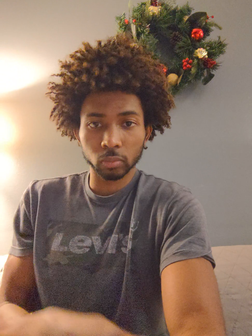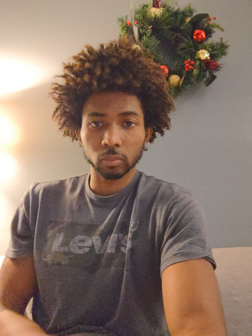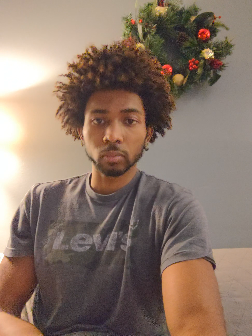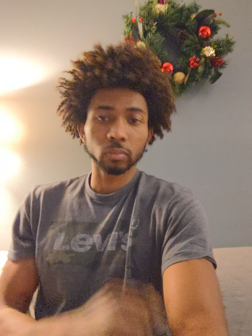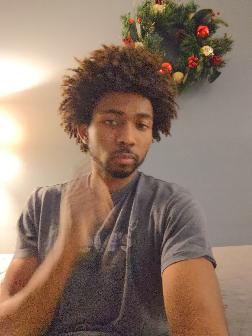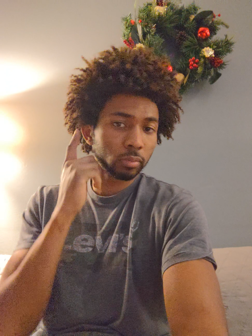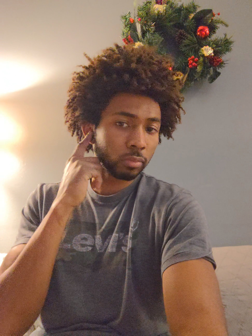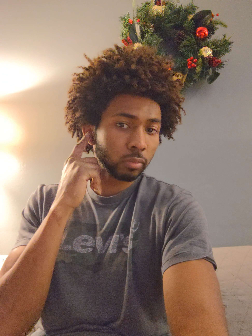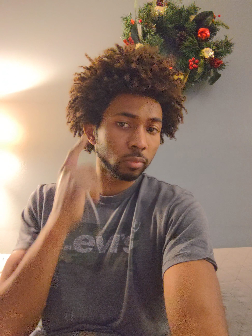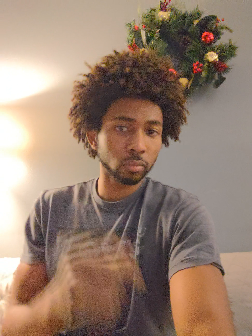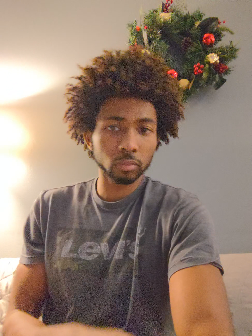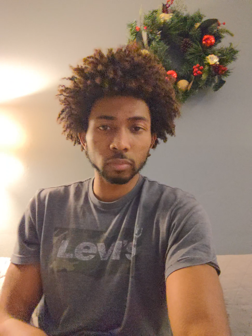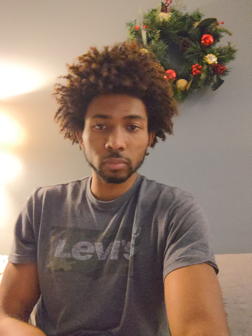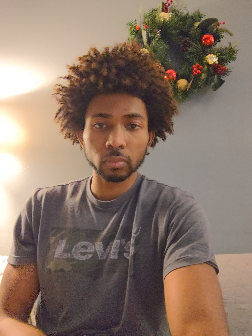hear